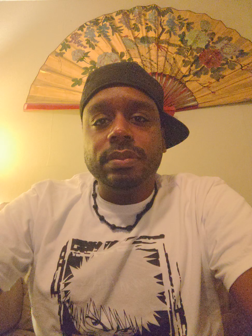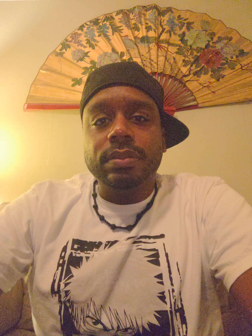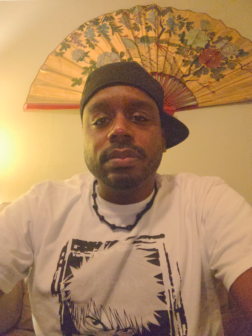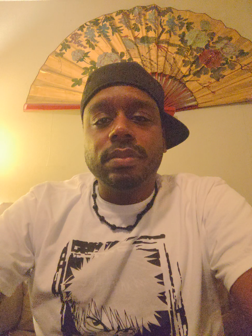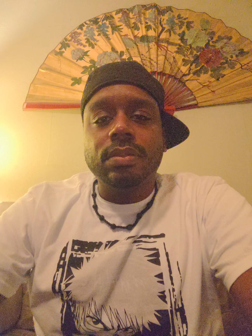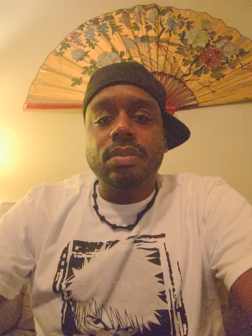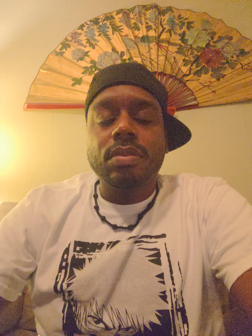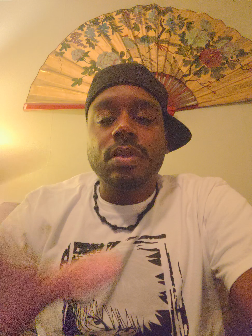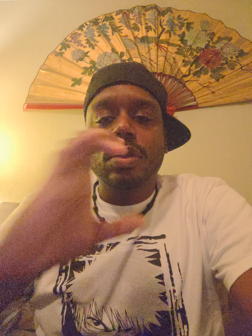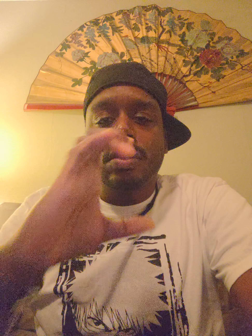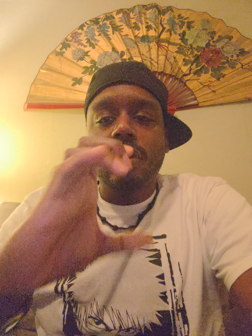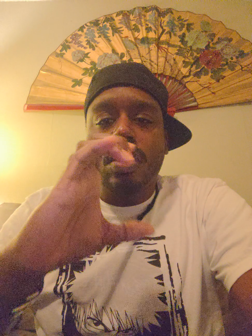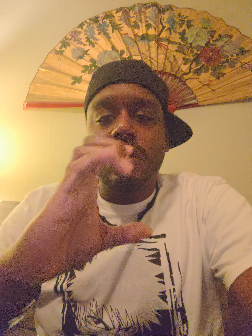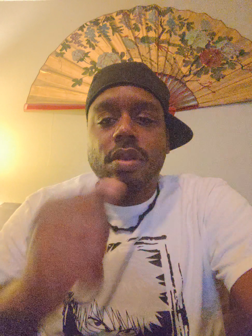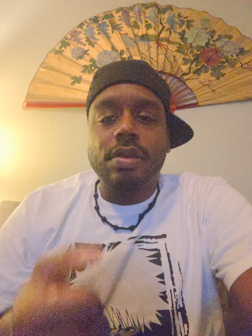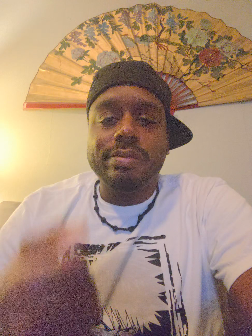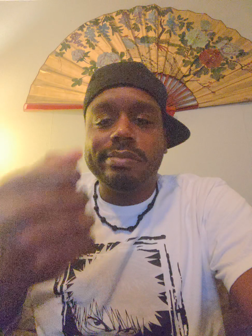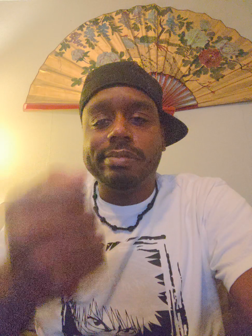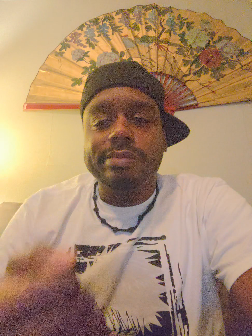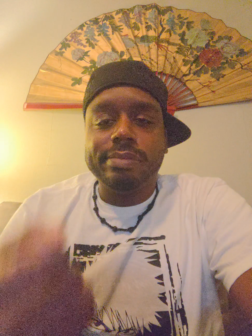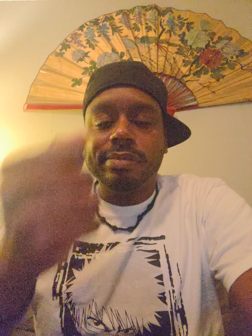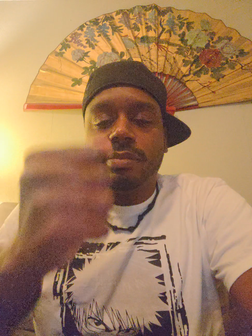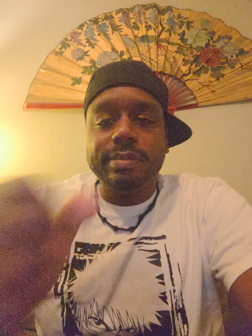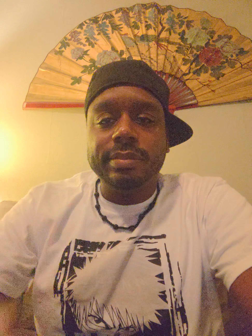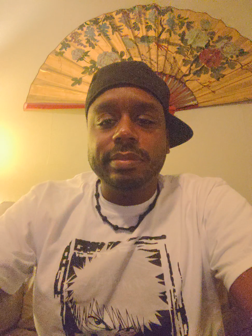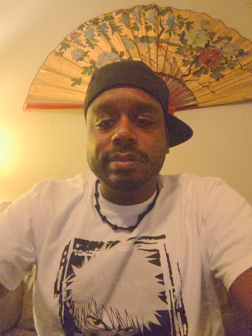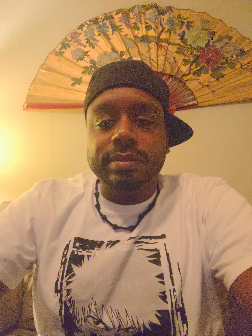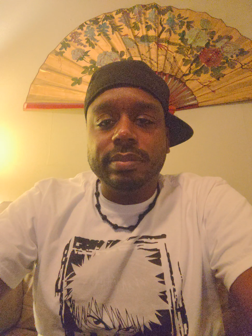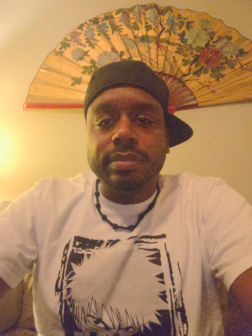car